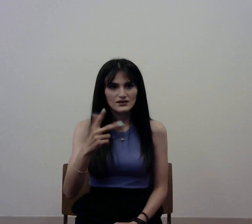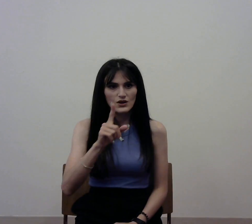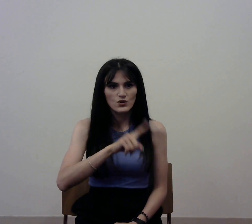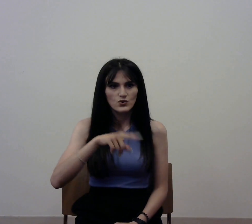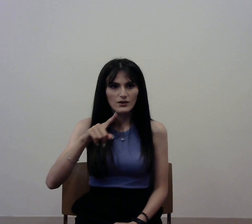saylı